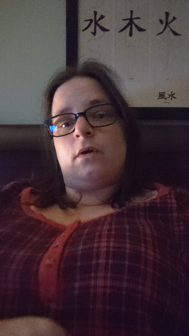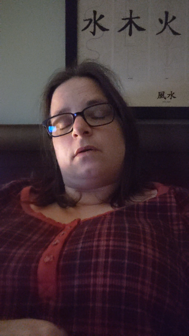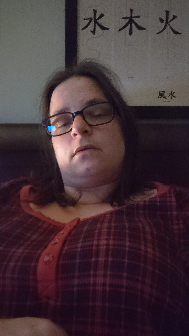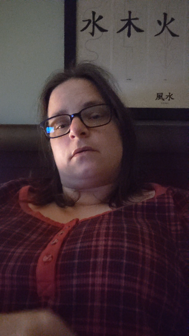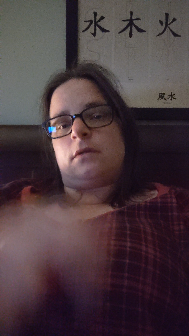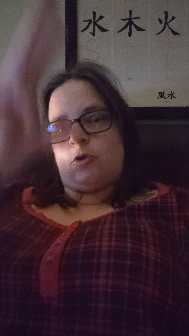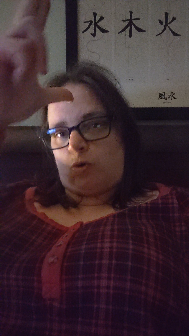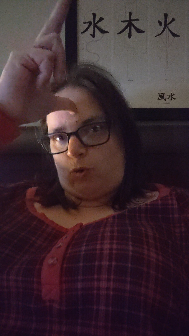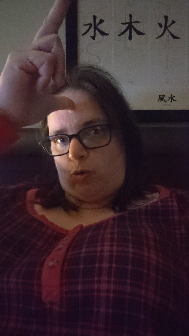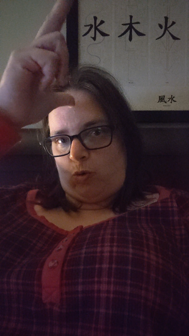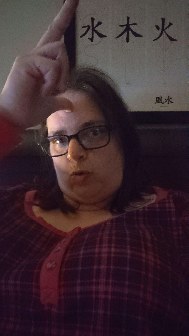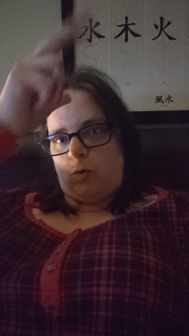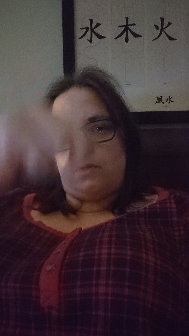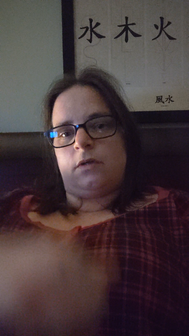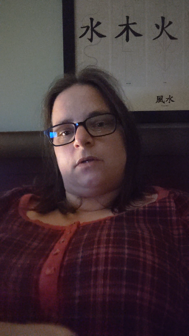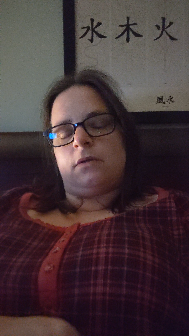rooster